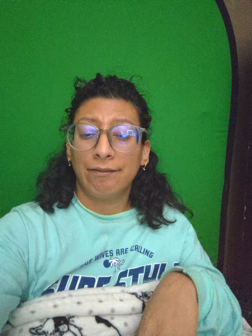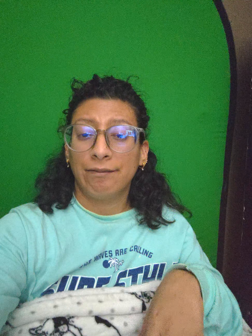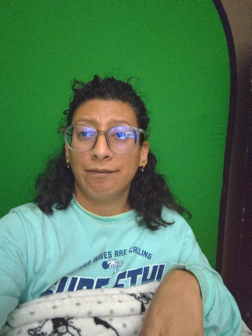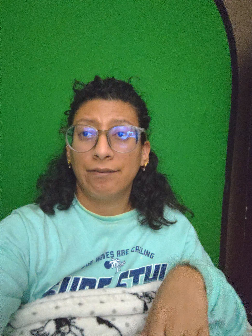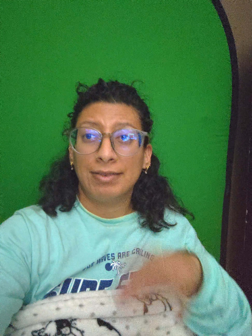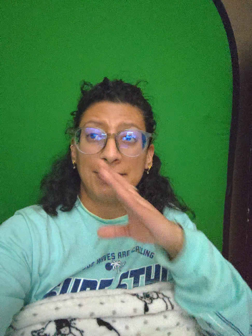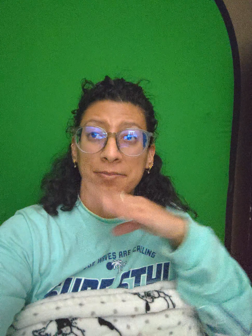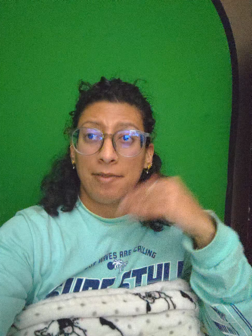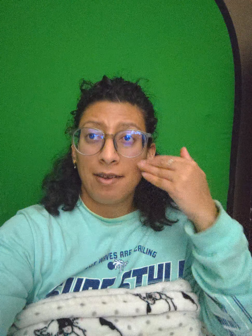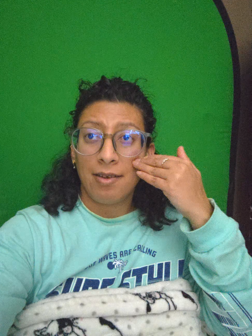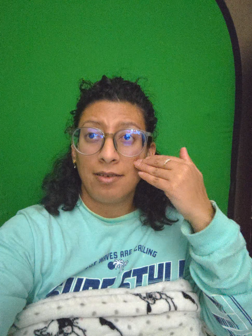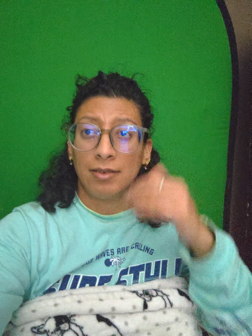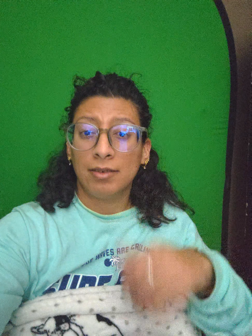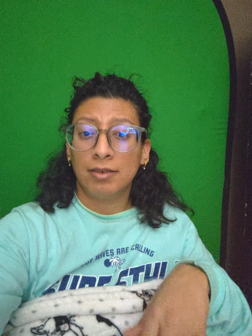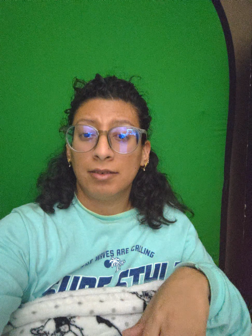smile